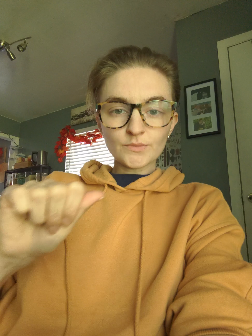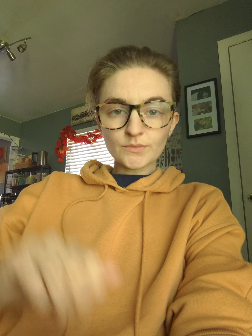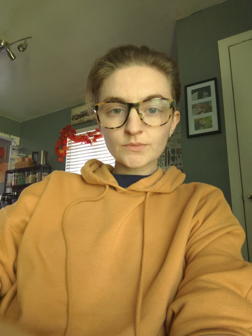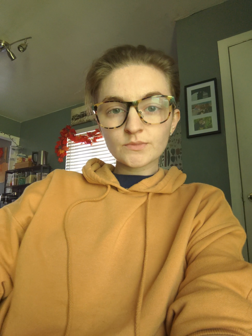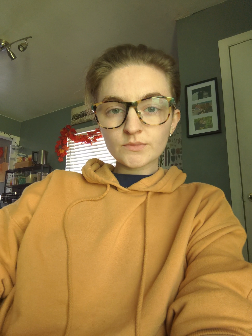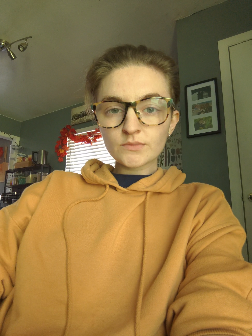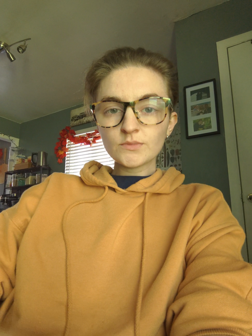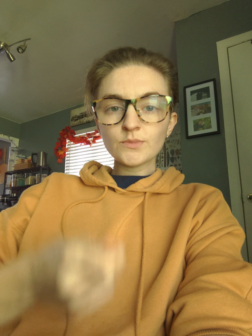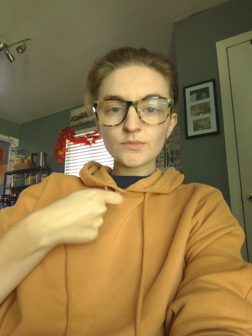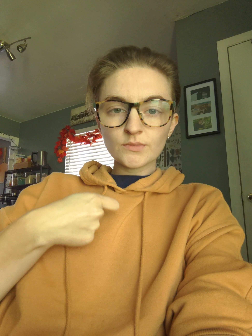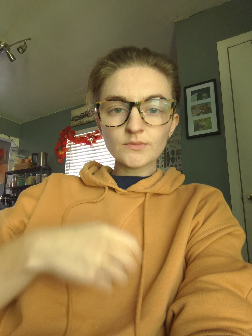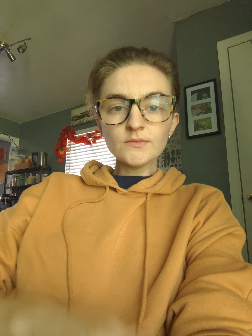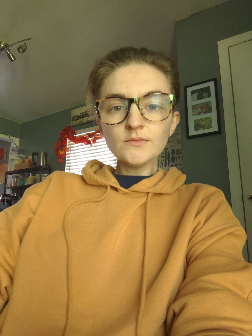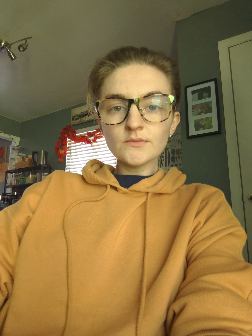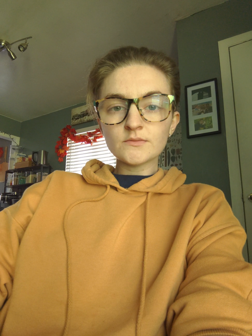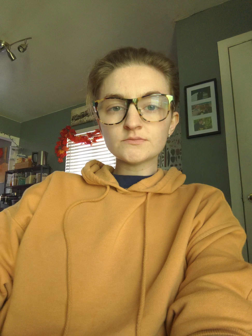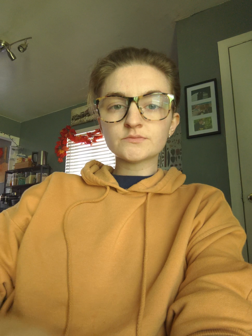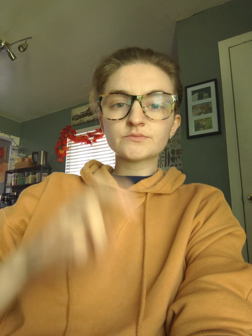pull